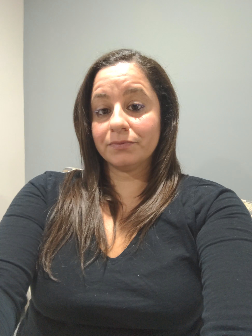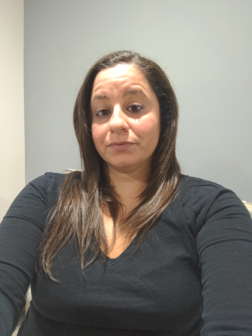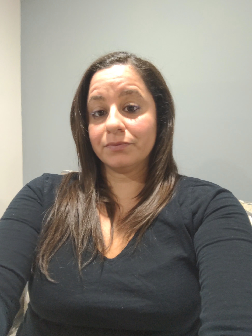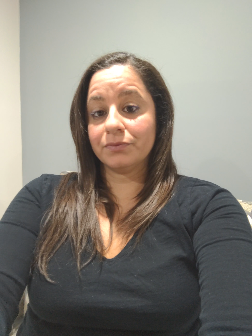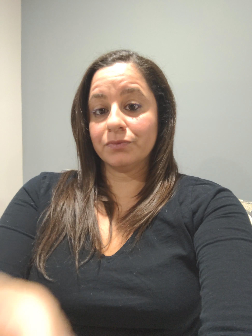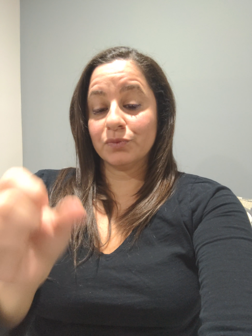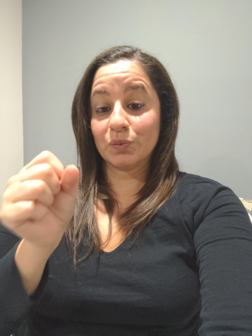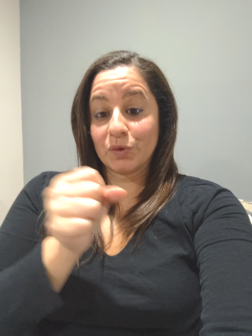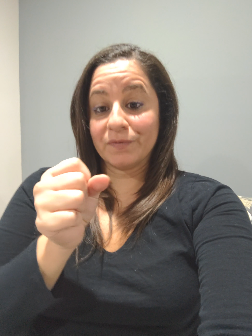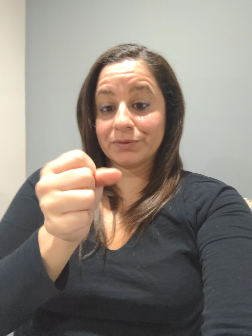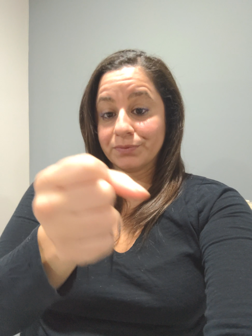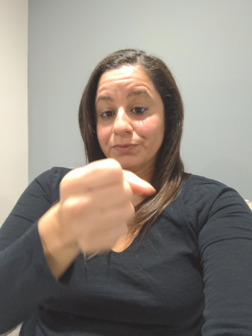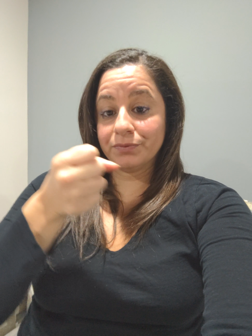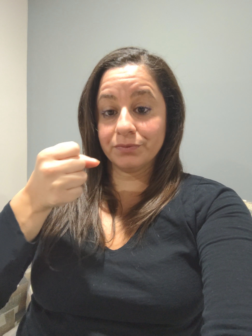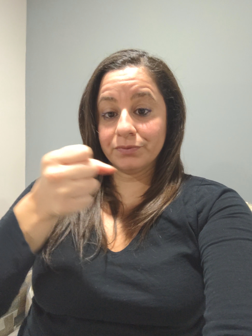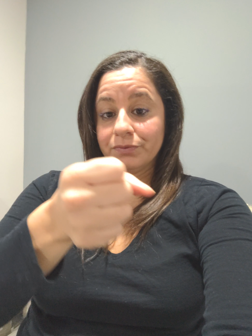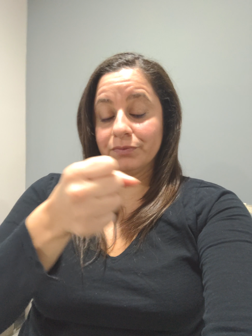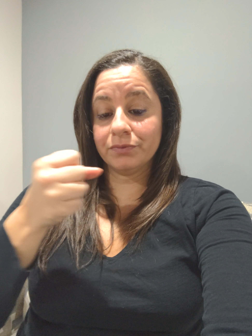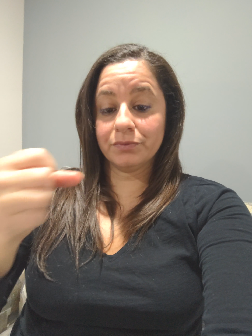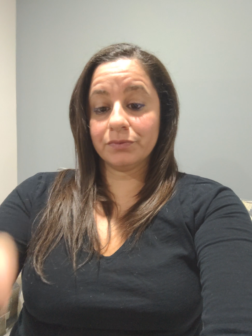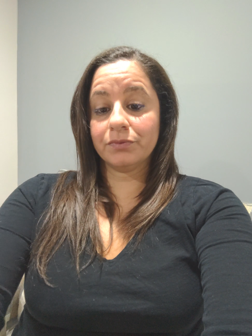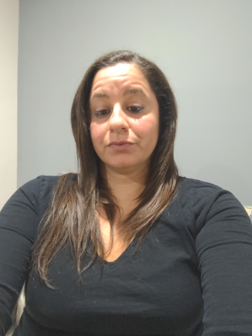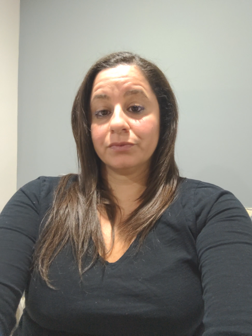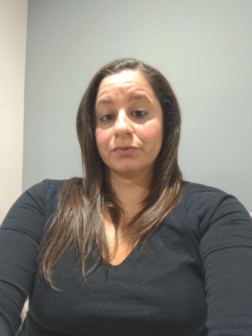refrigerator